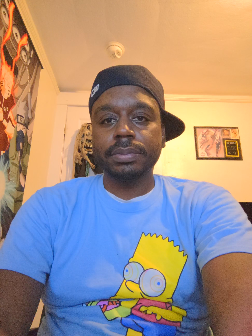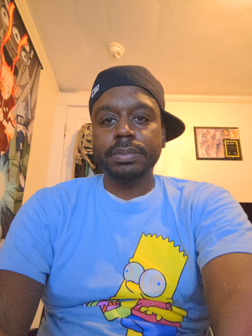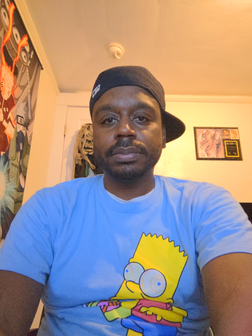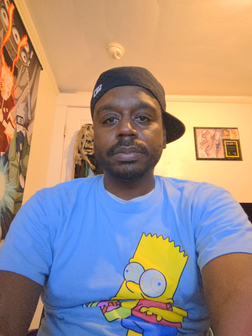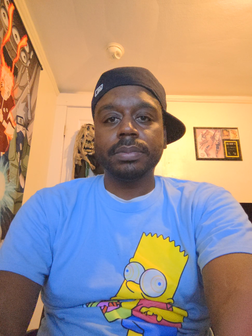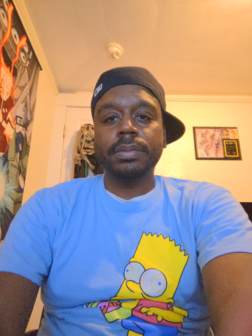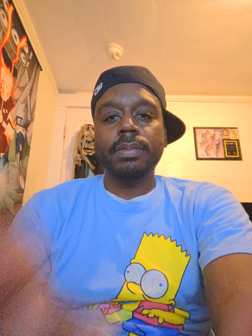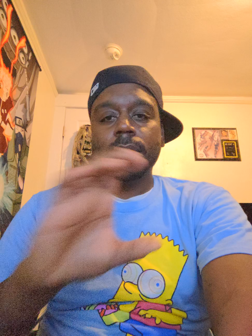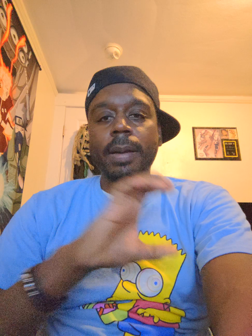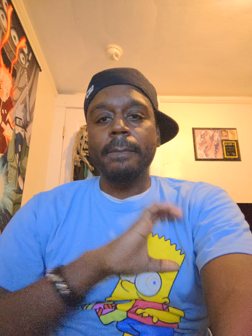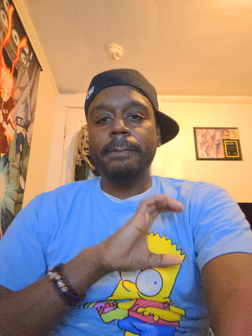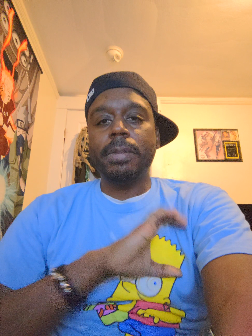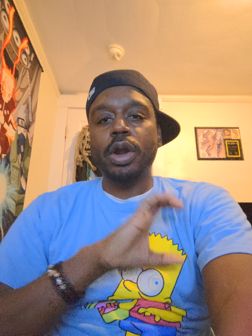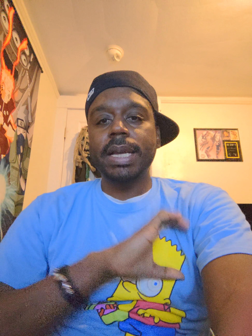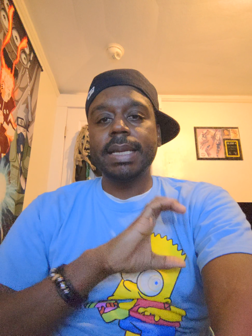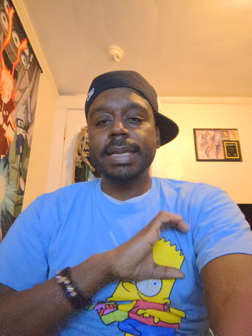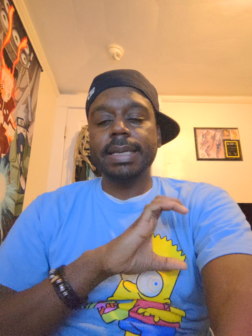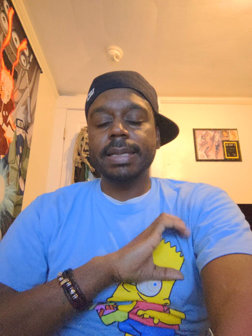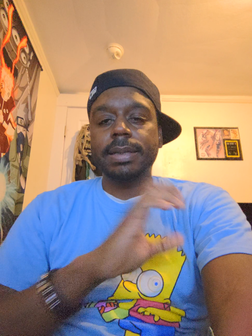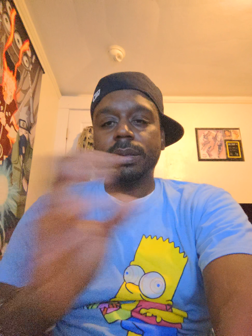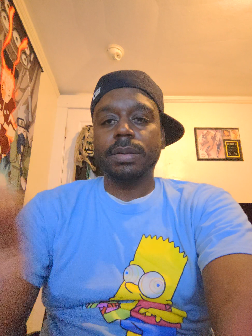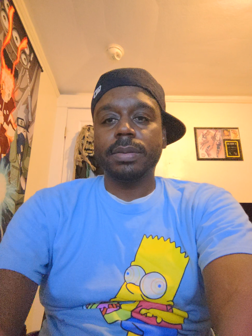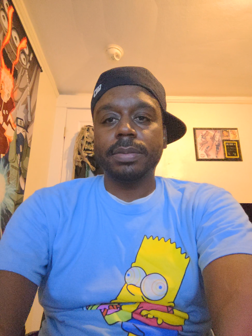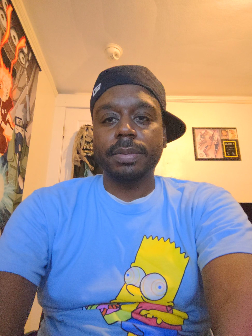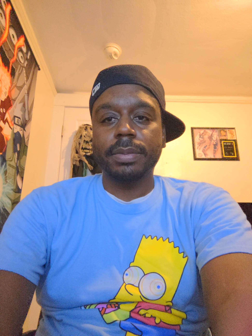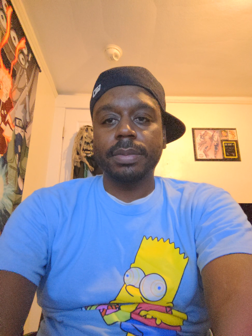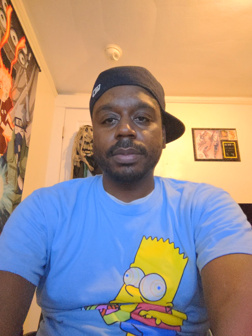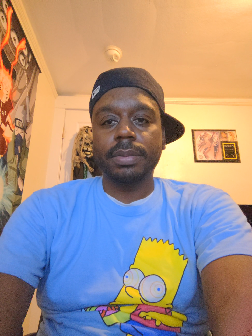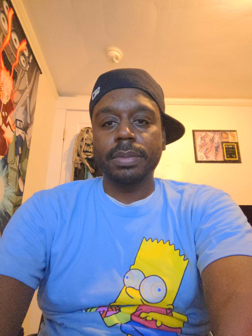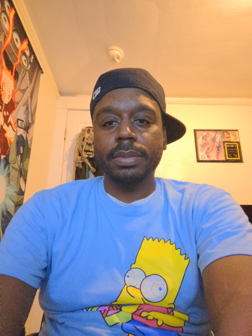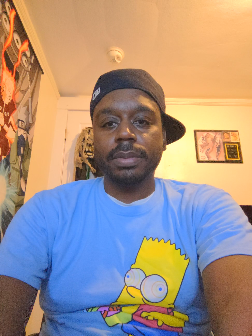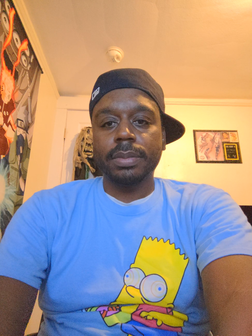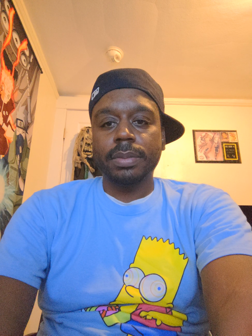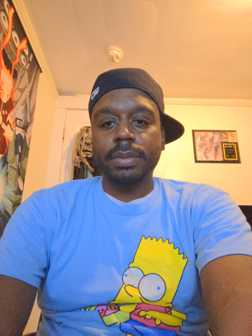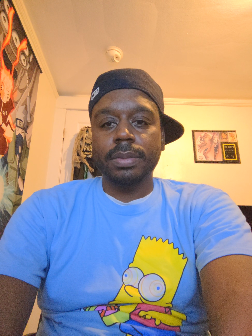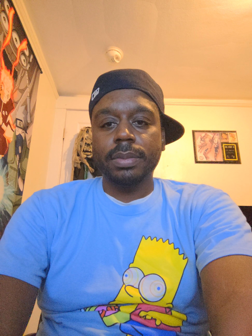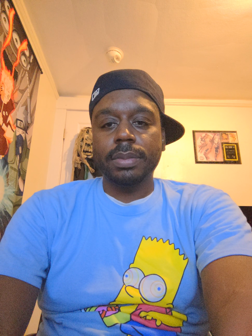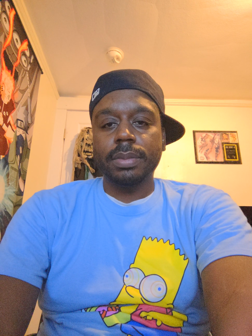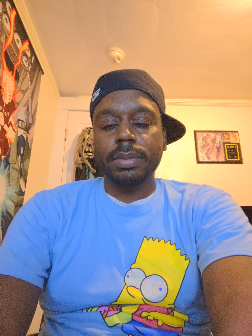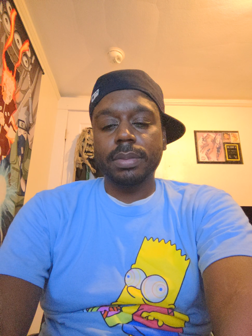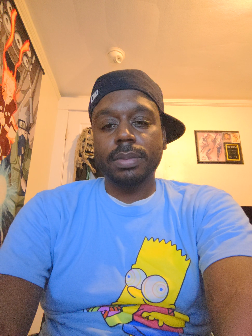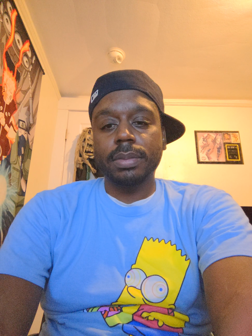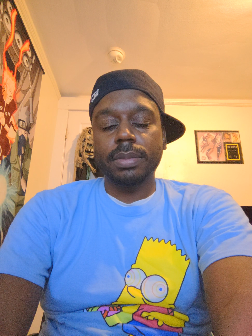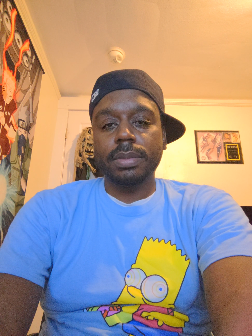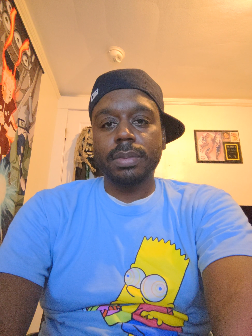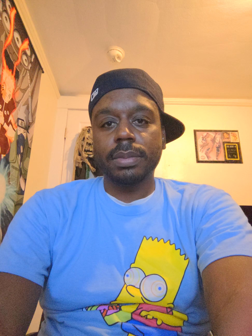police